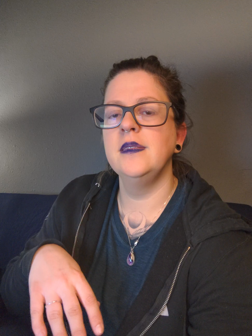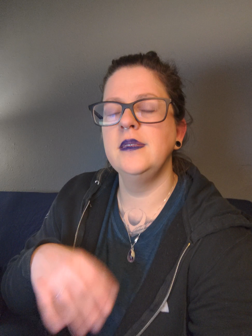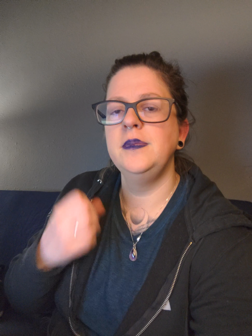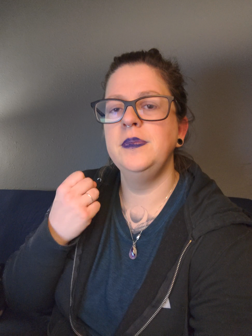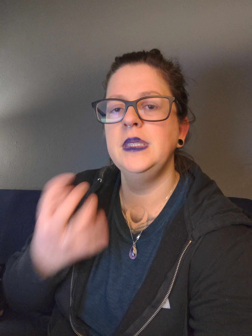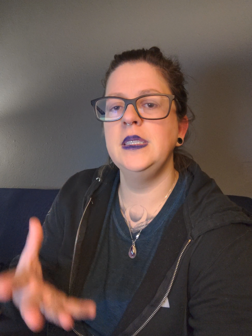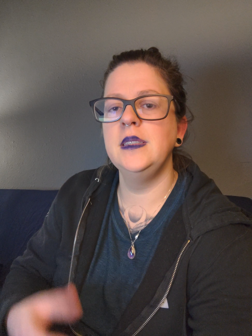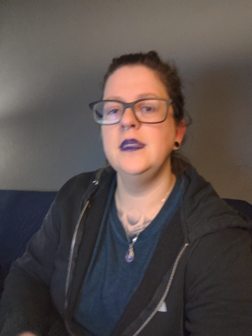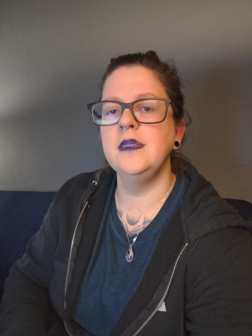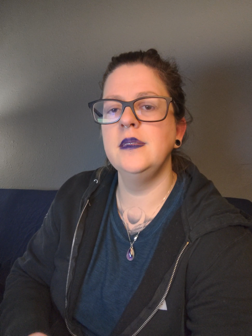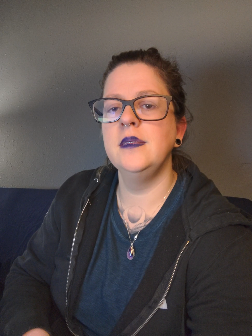many